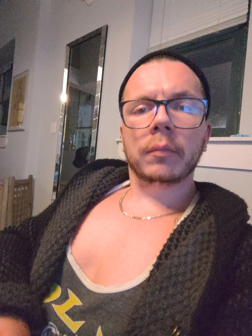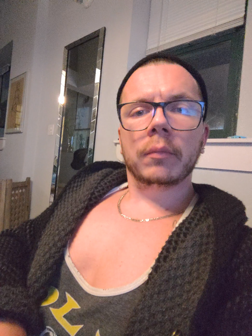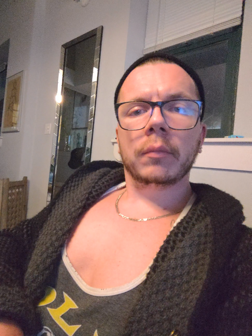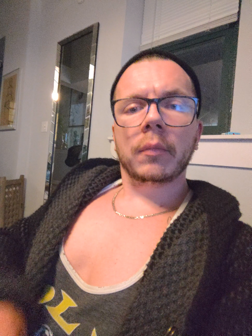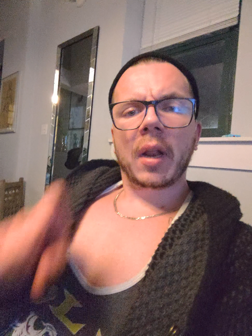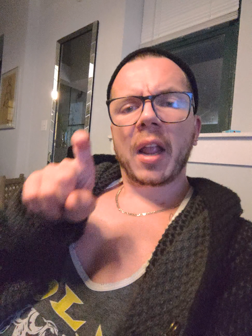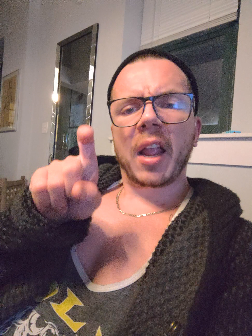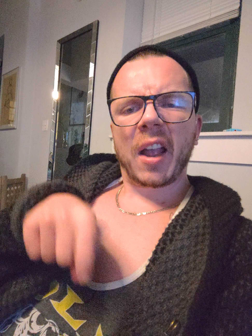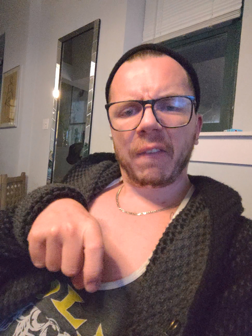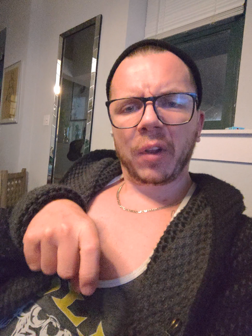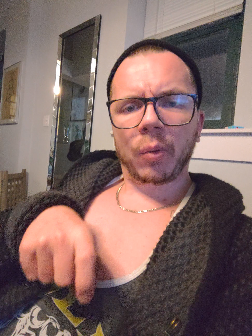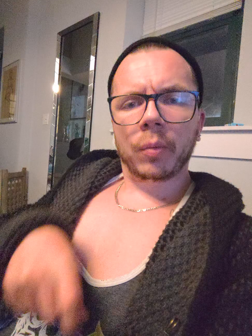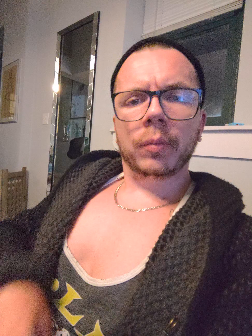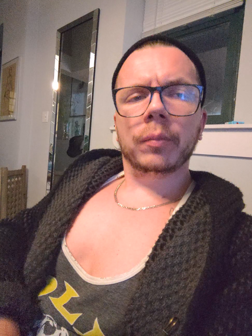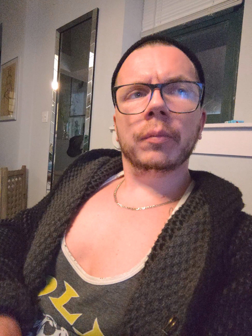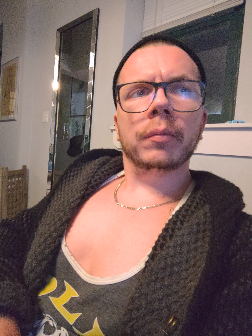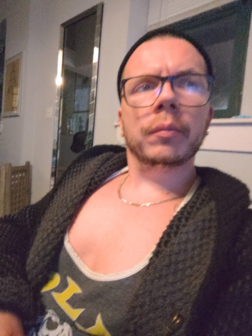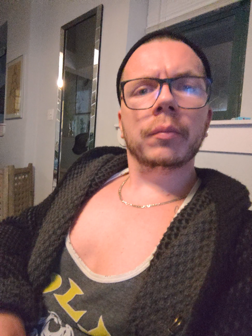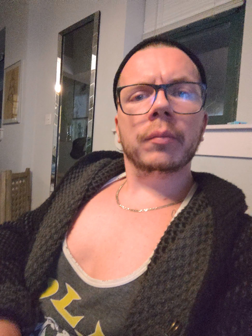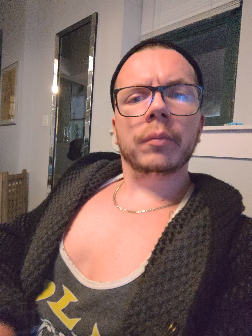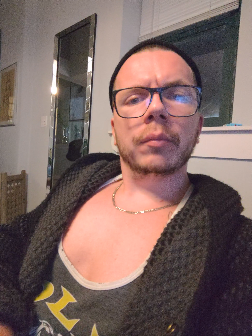have to